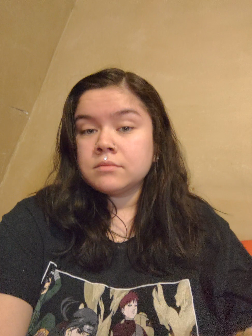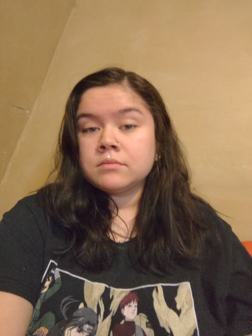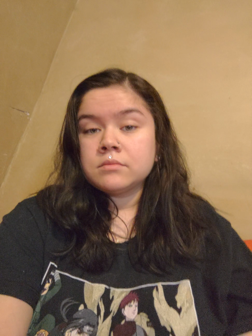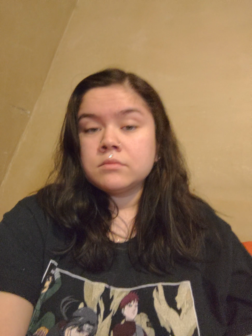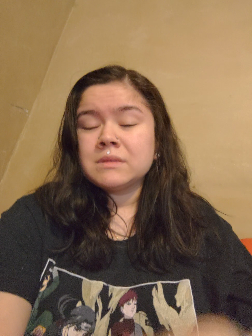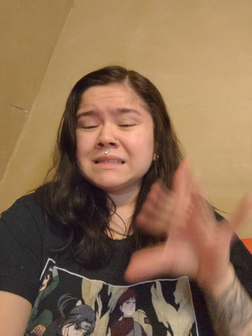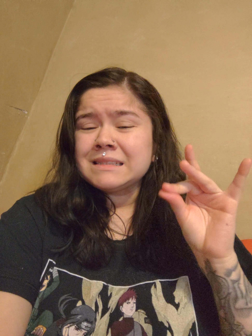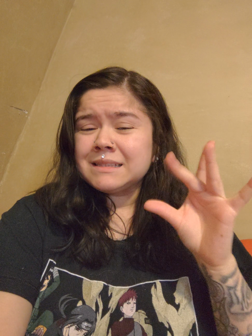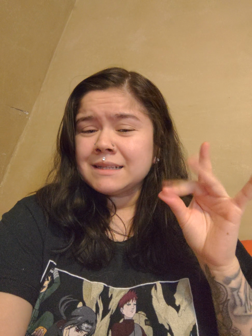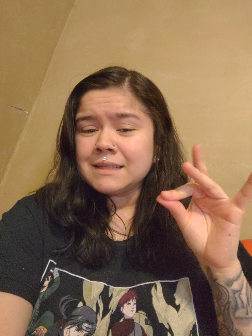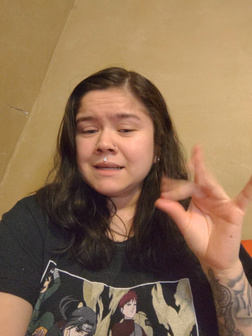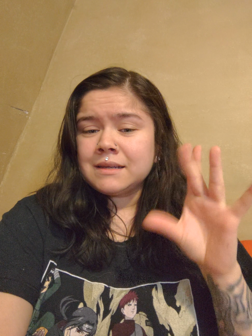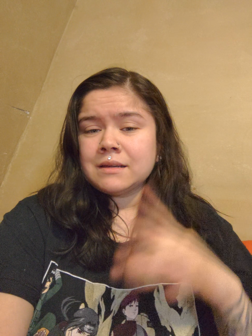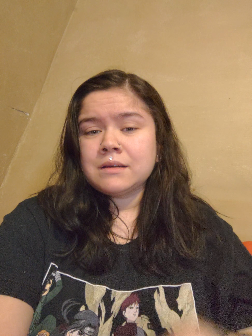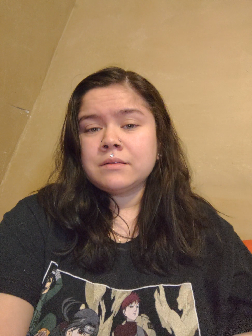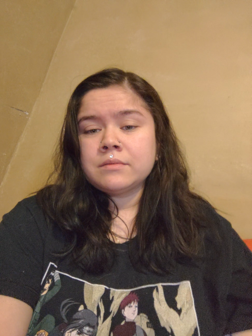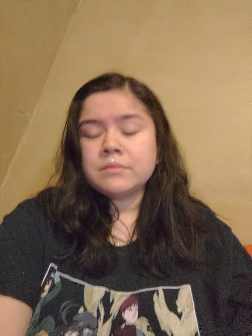sticky